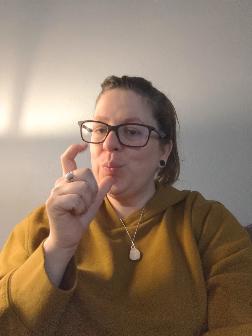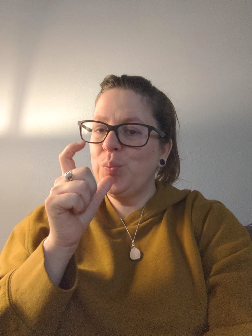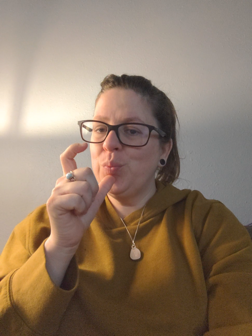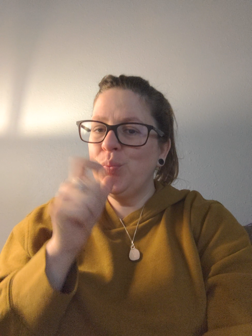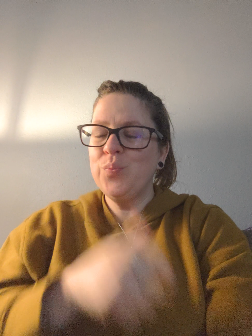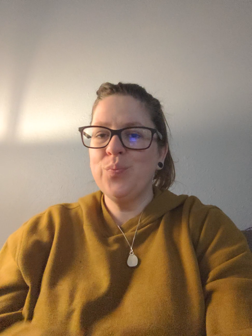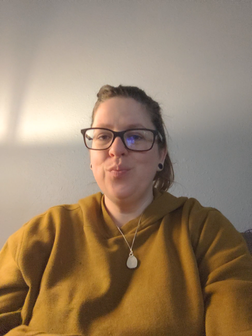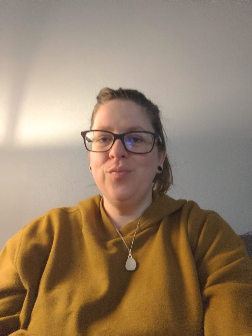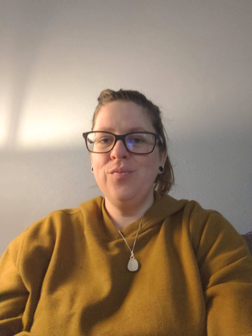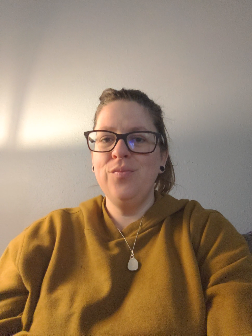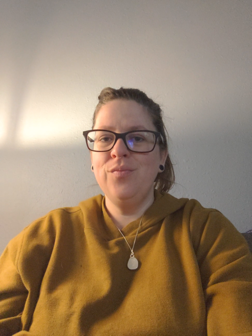who